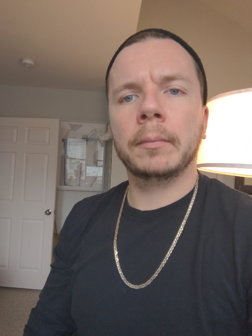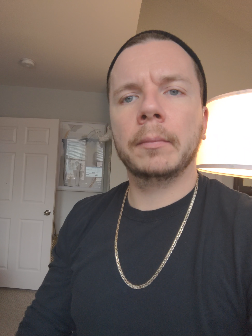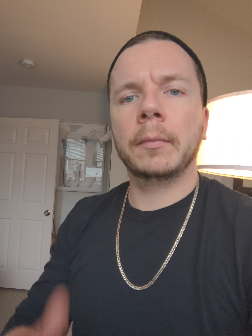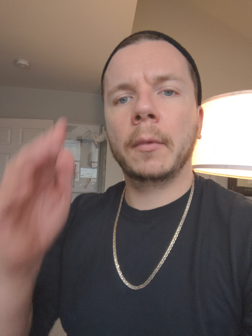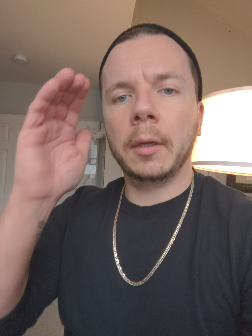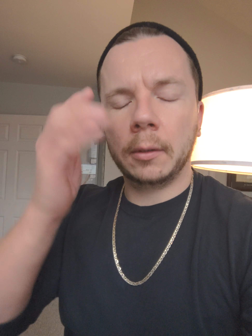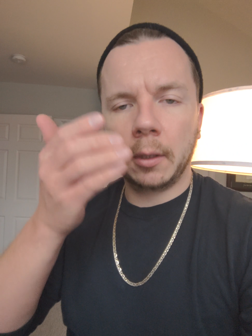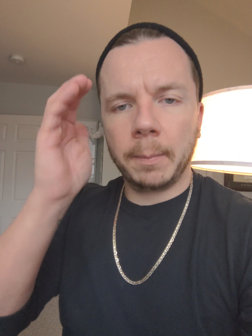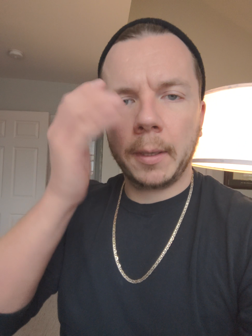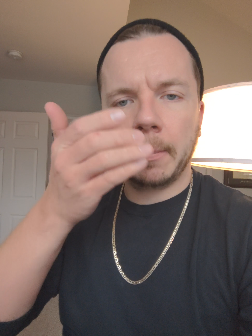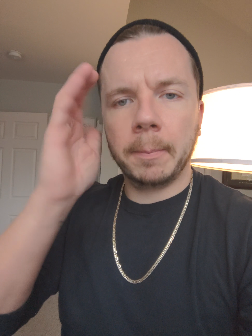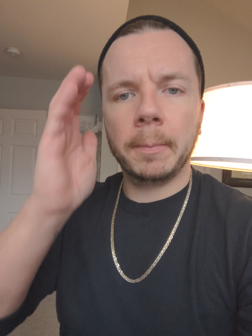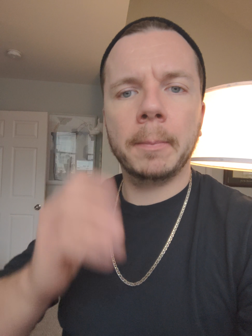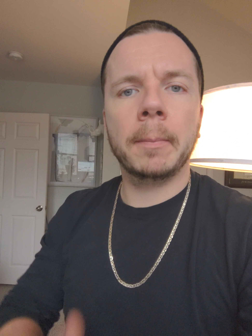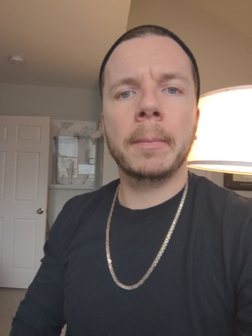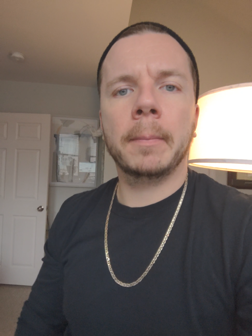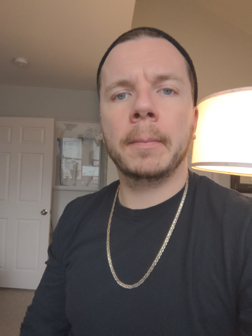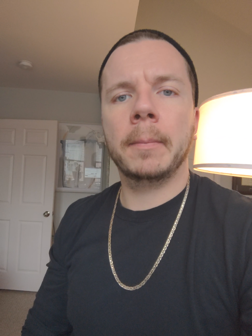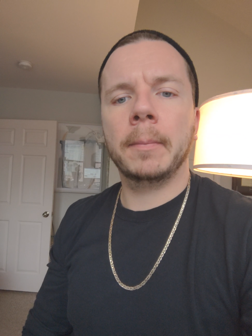sleepy